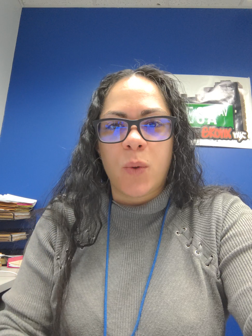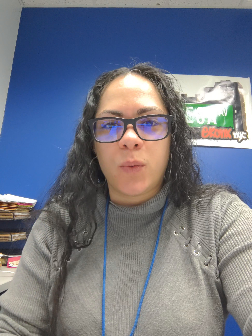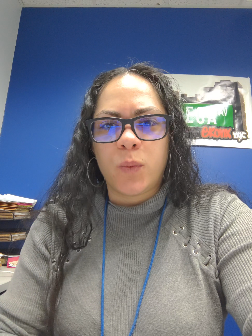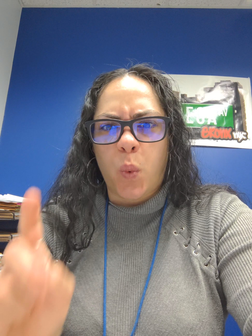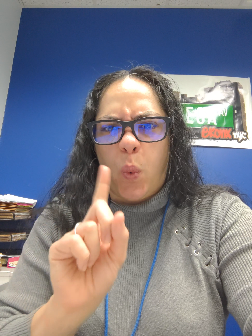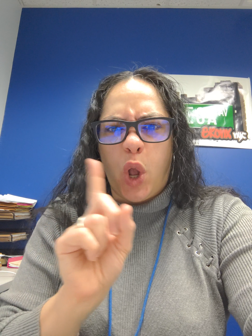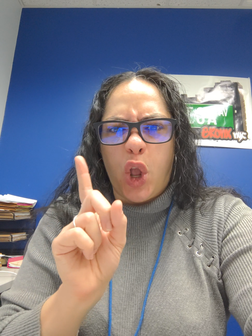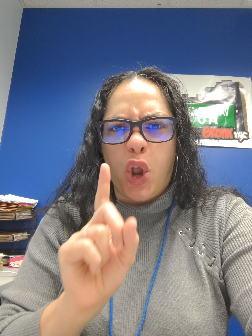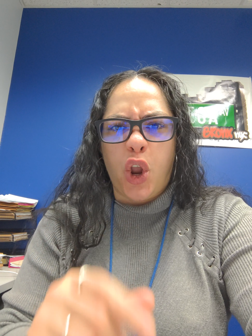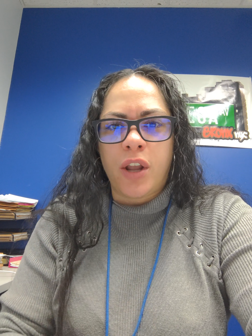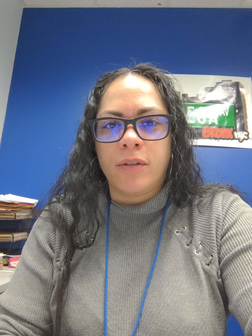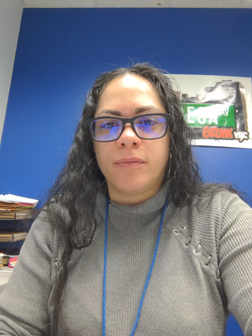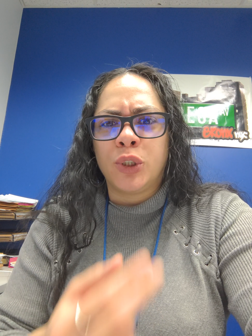where